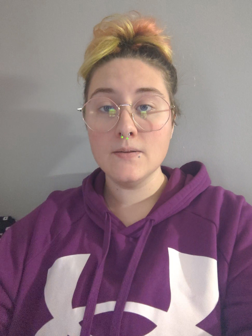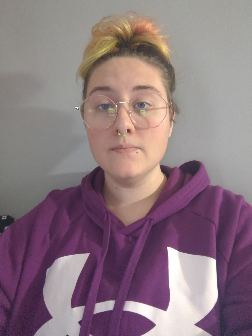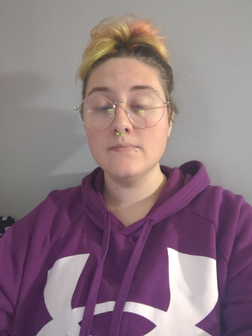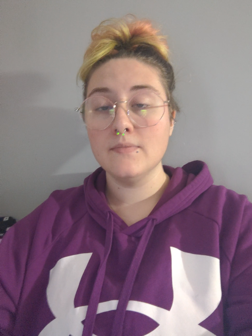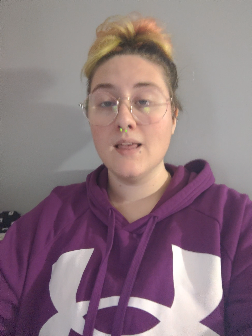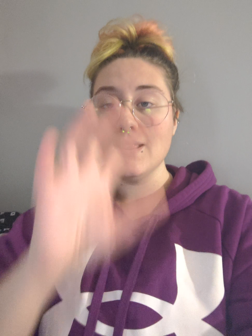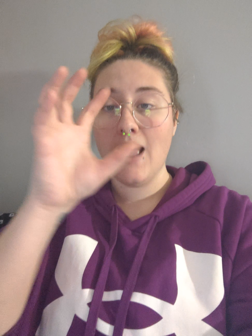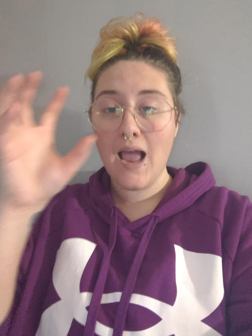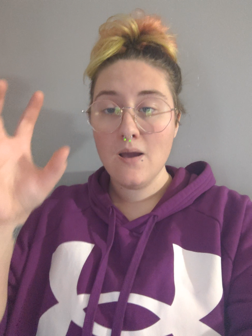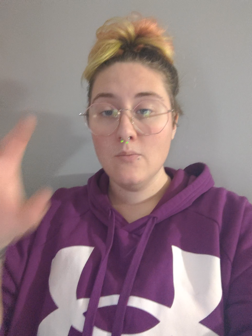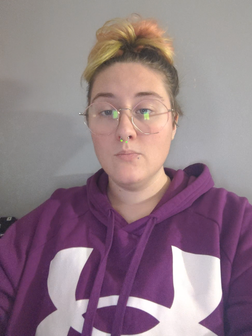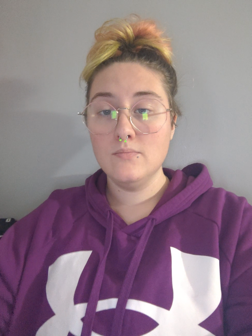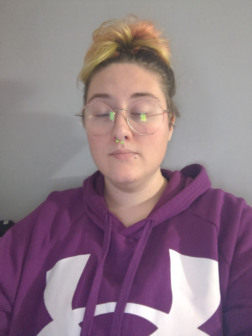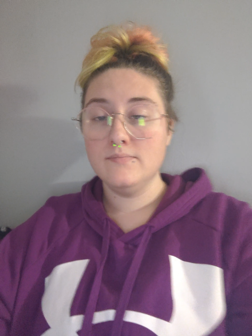cloud